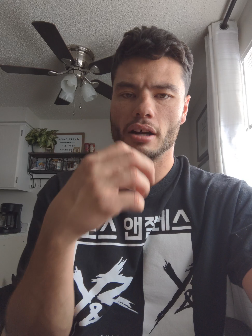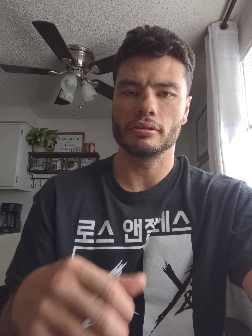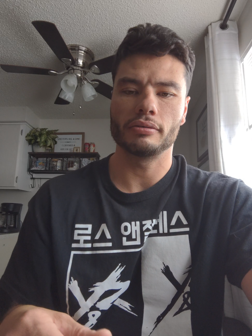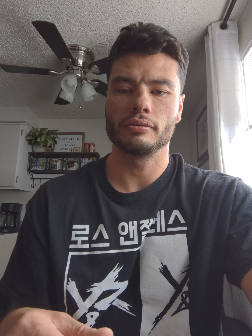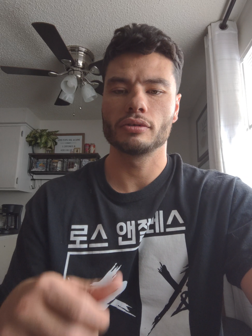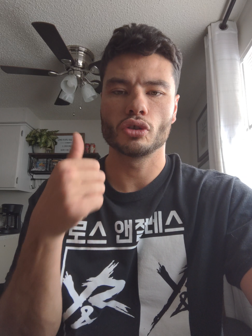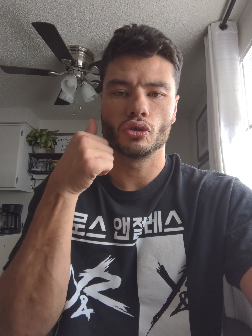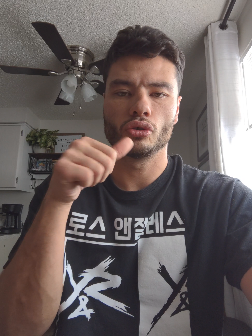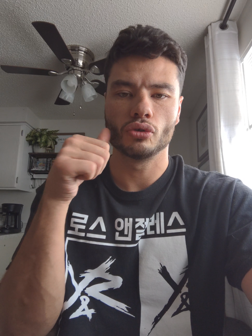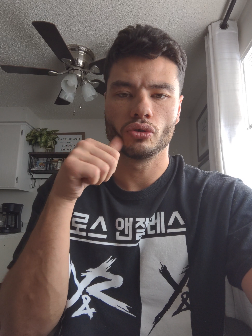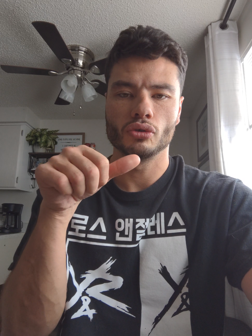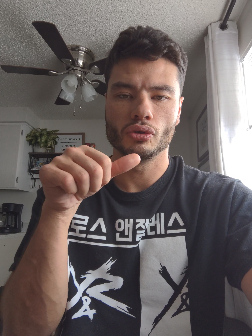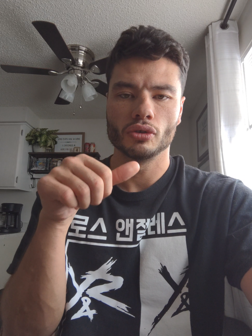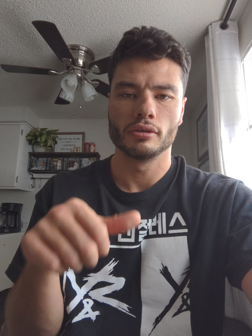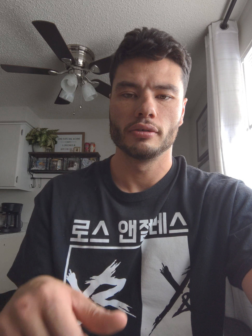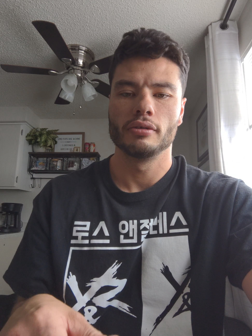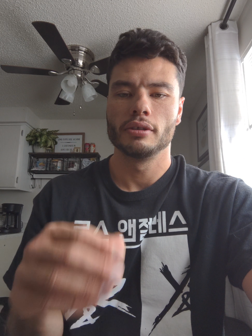girl